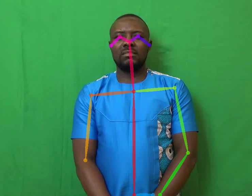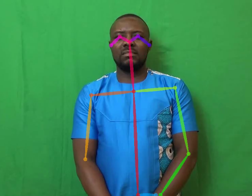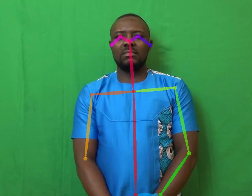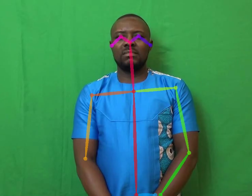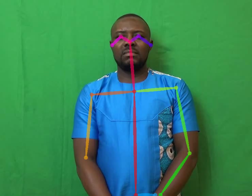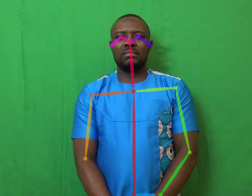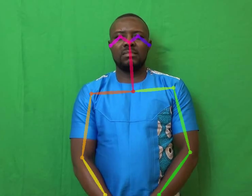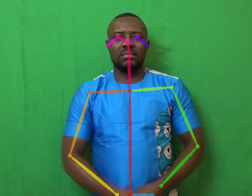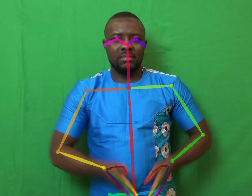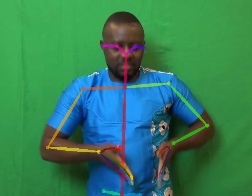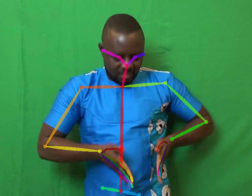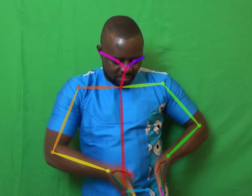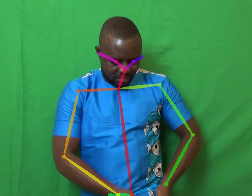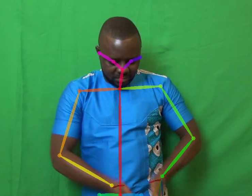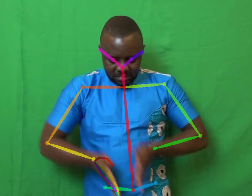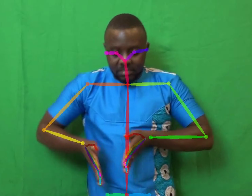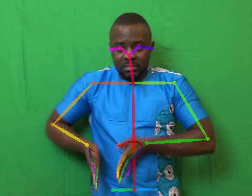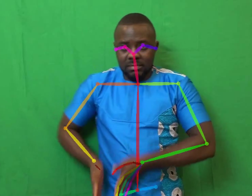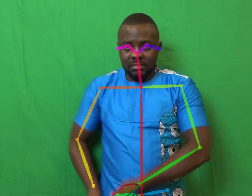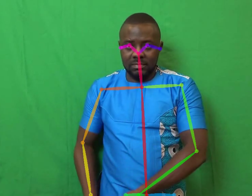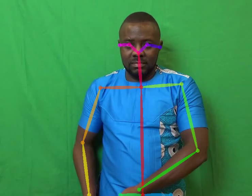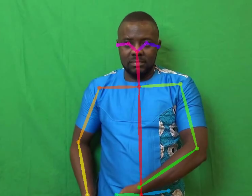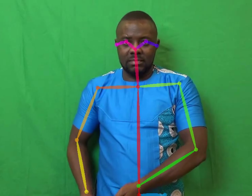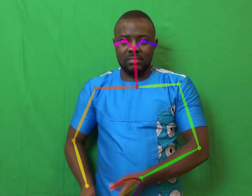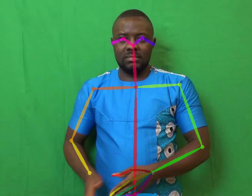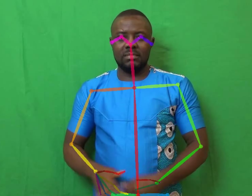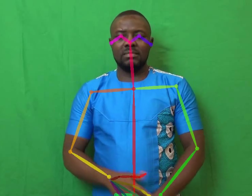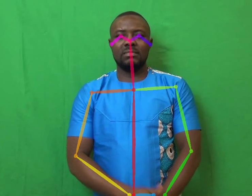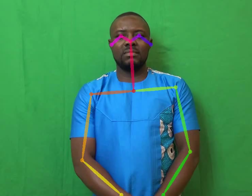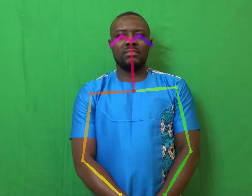trouser